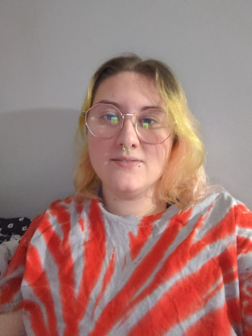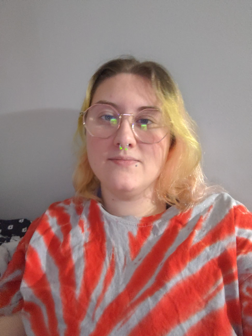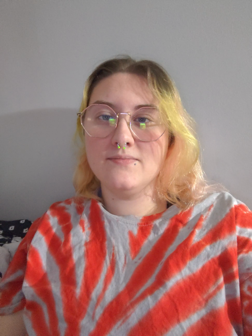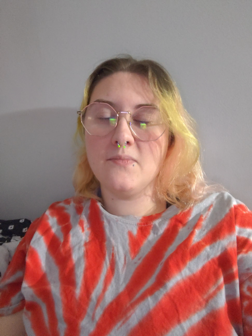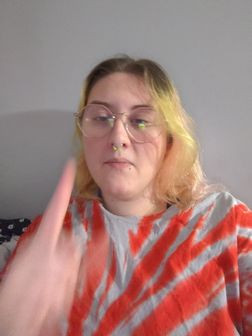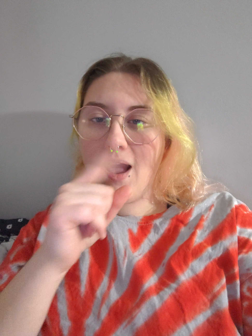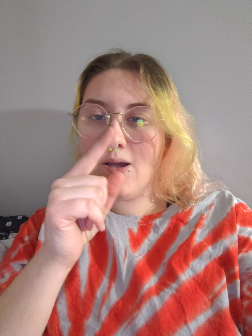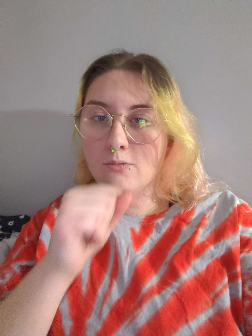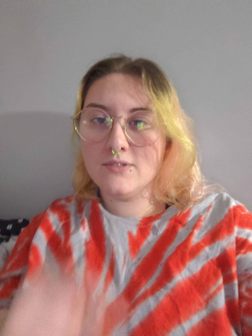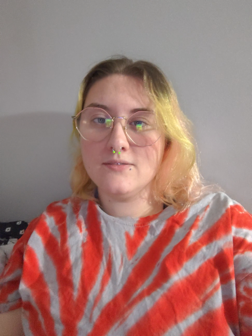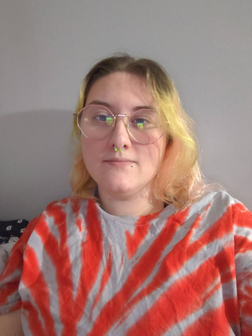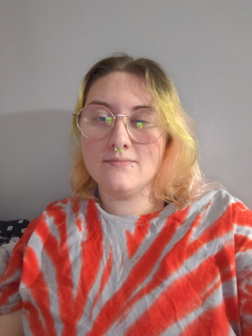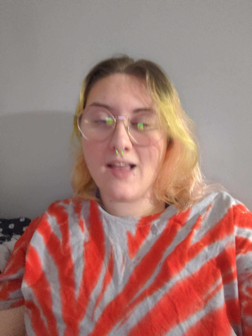mouse